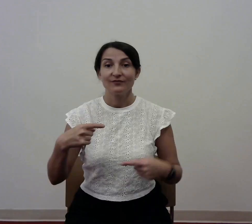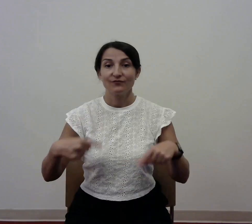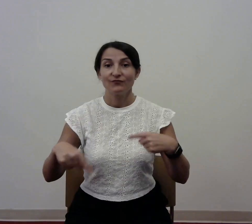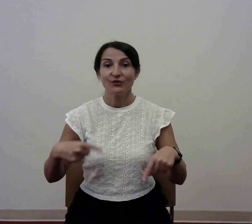futbol